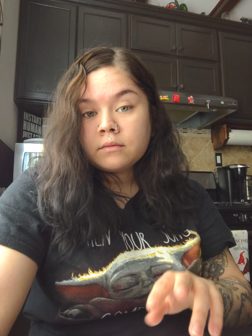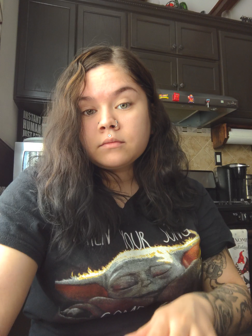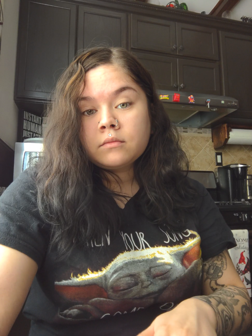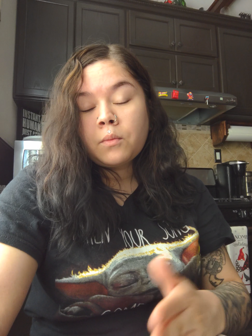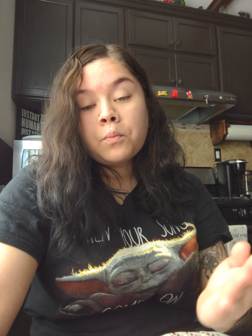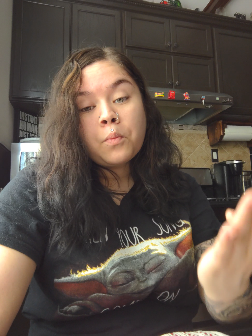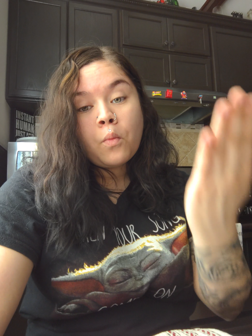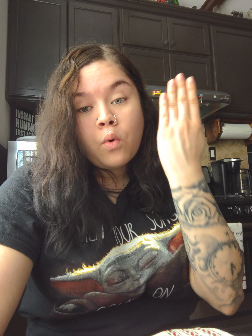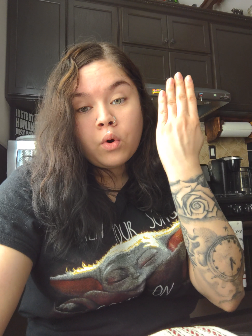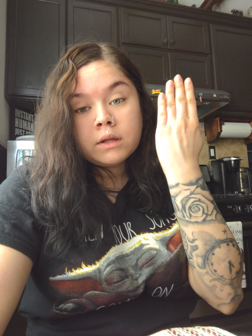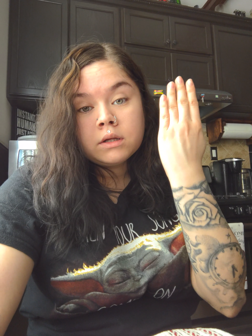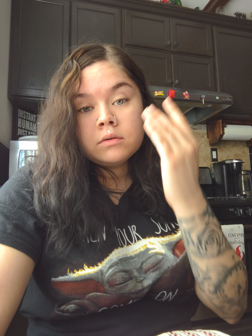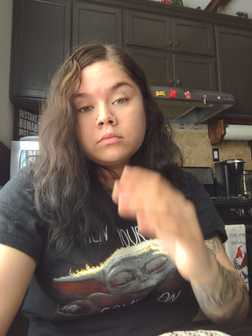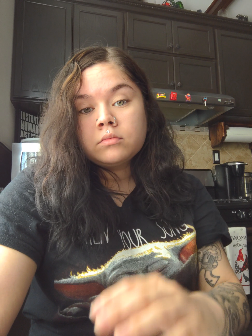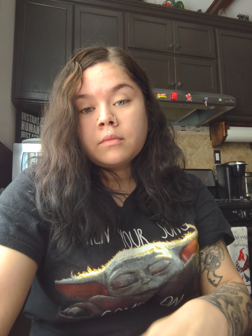morning